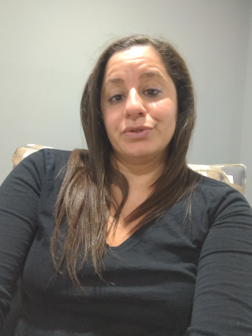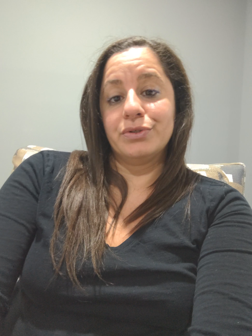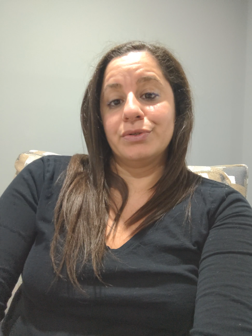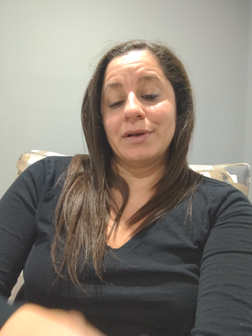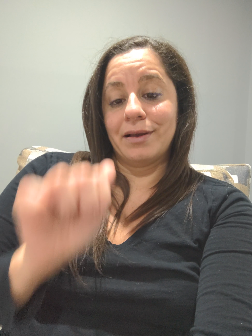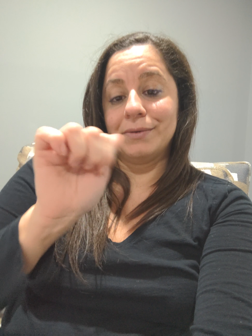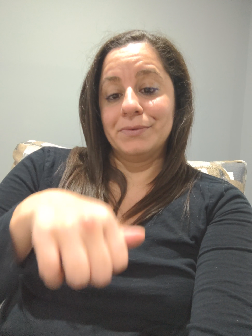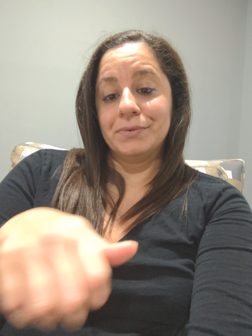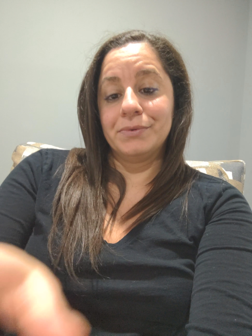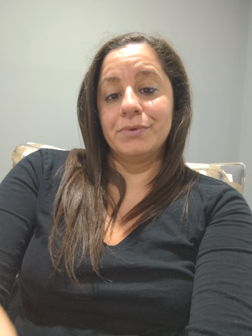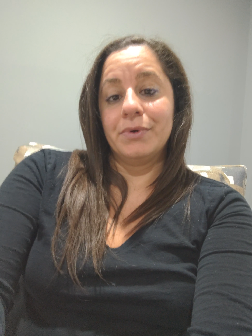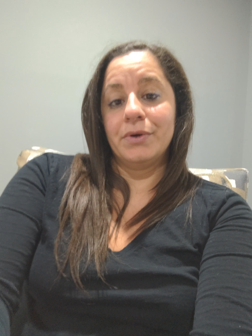can